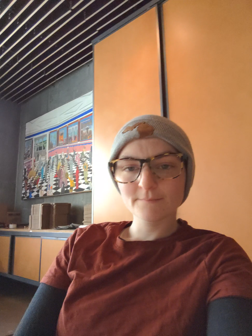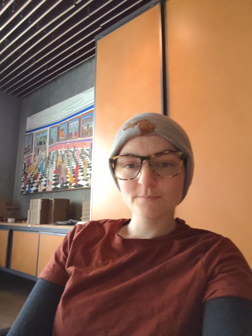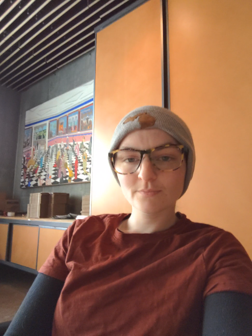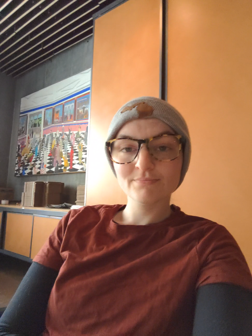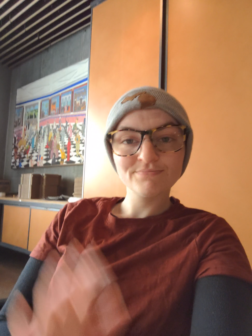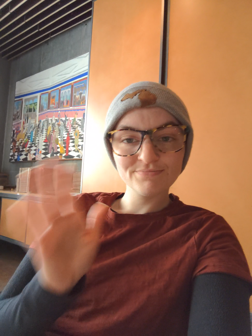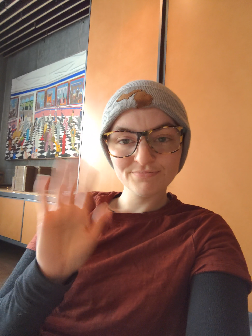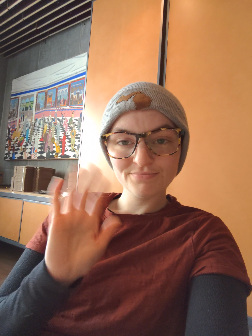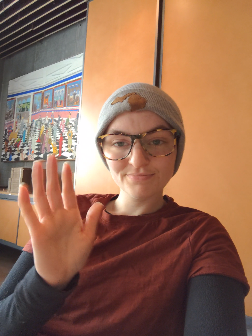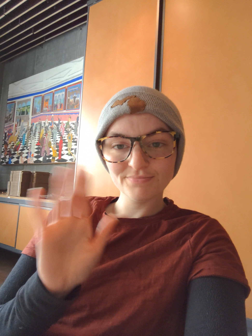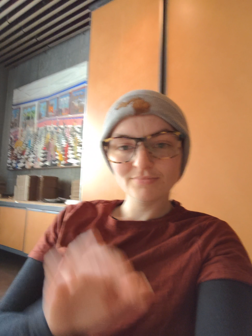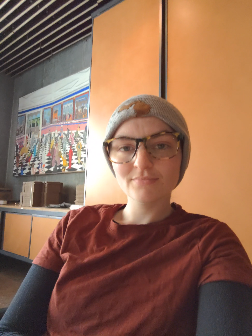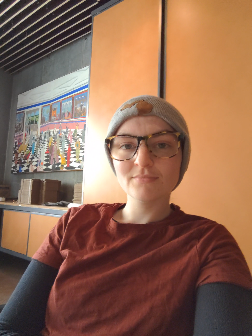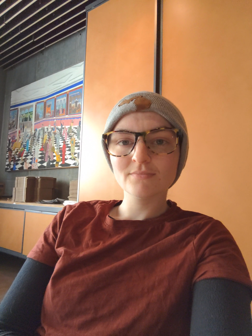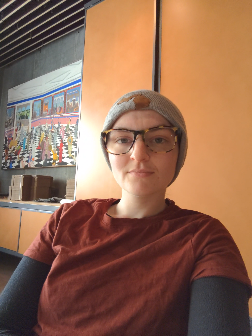bye